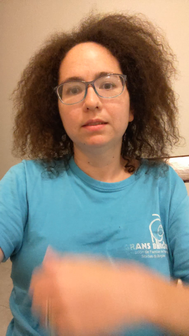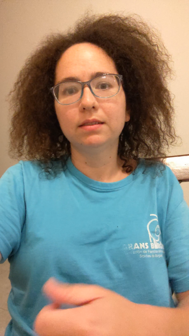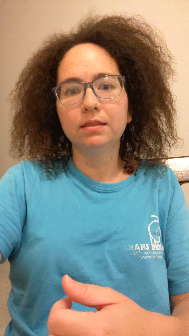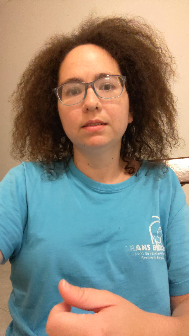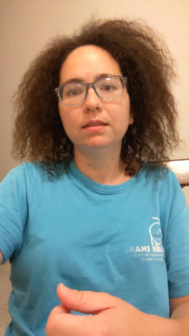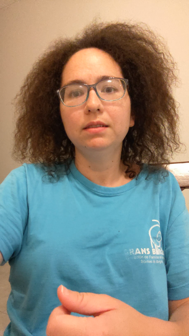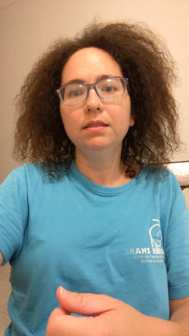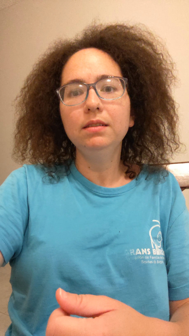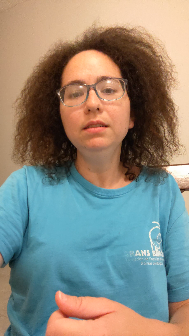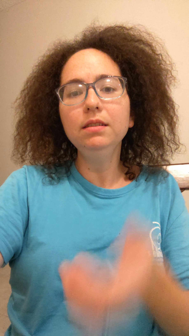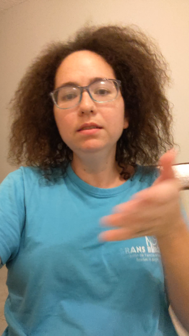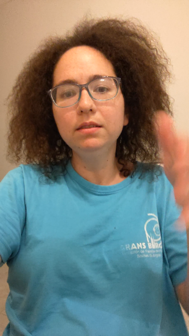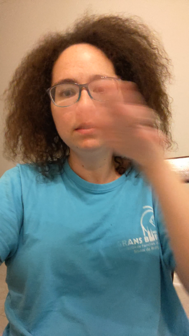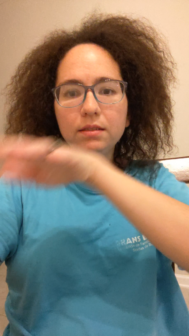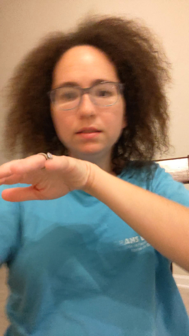cover